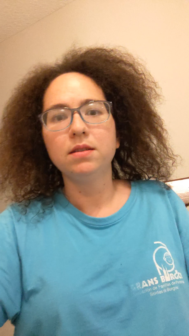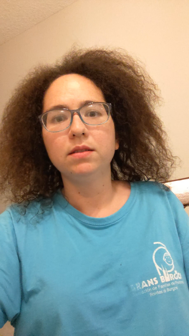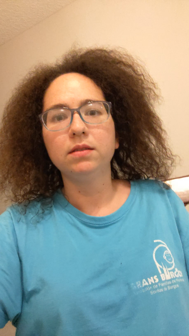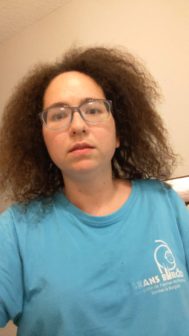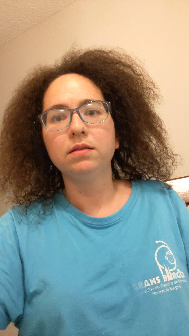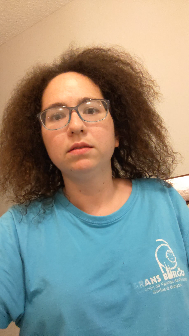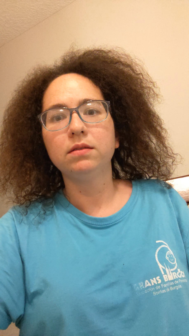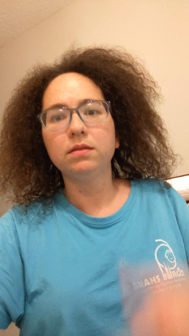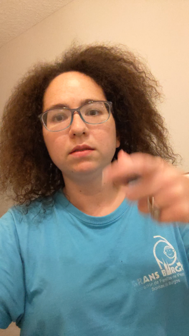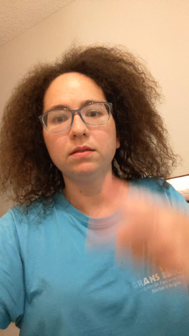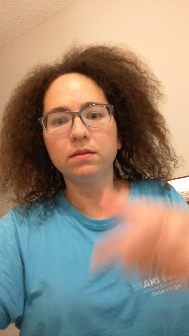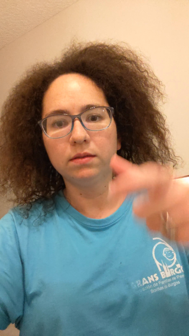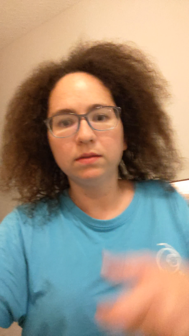plate